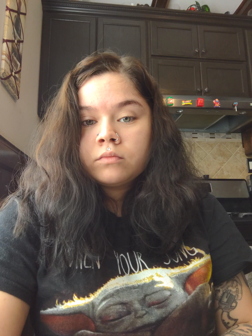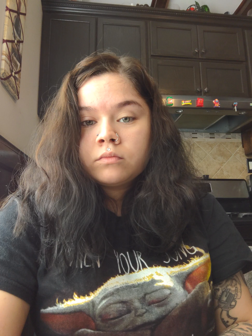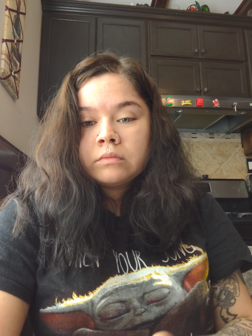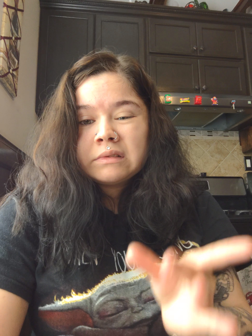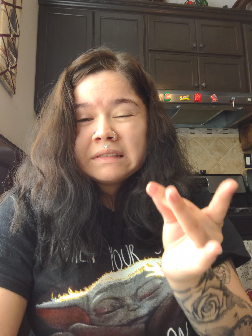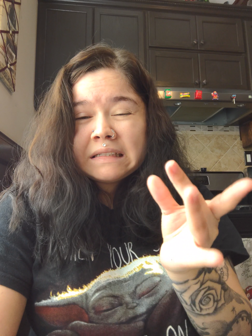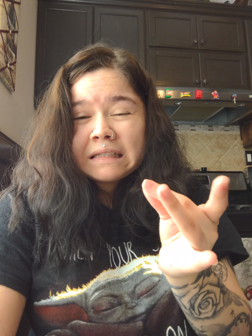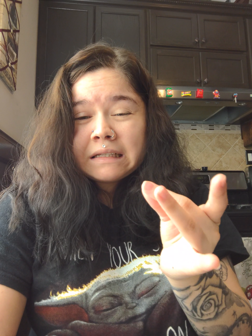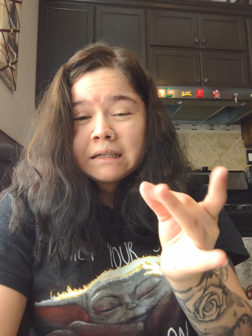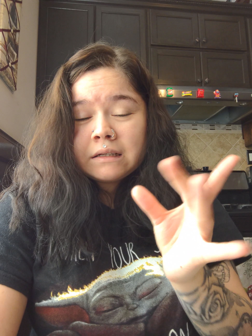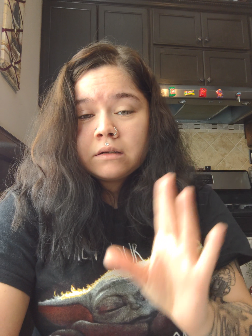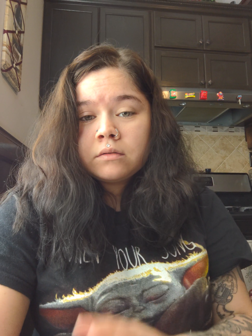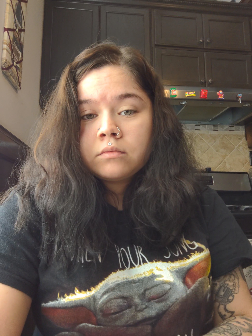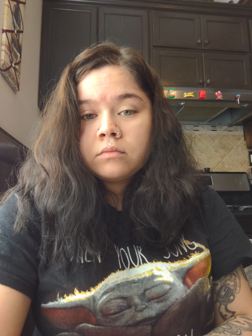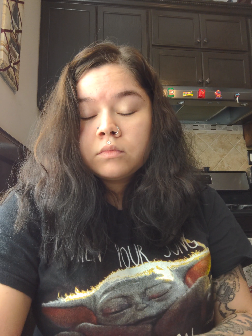sticky